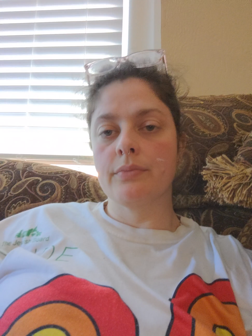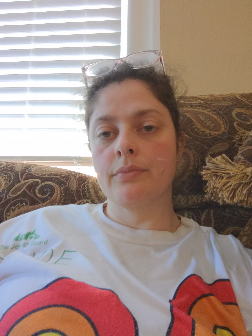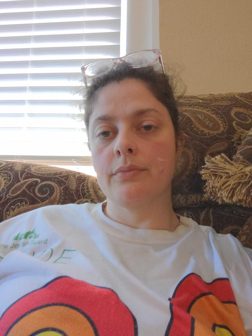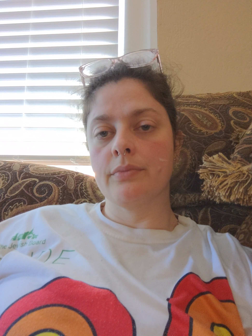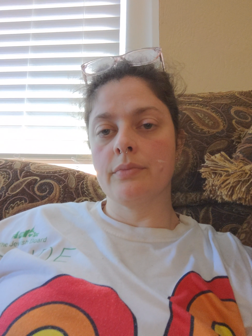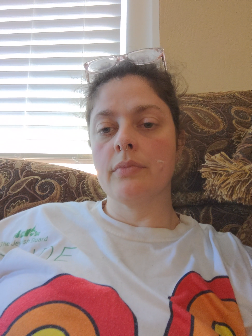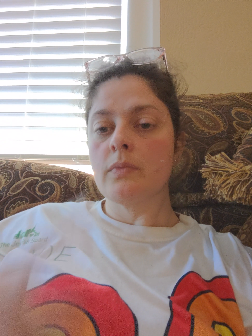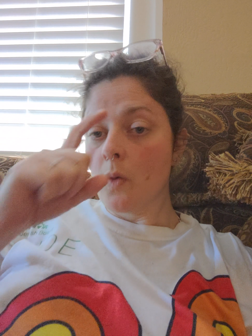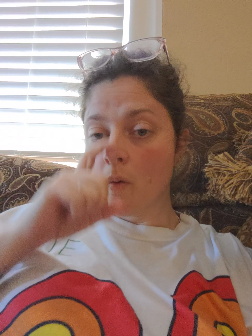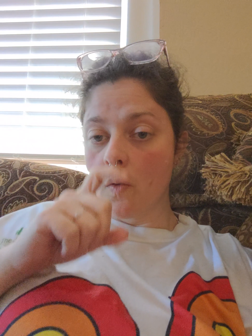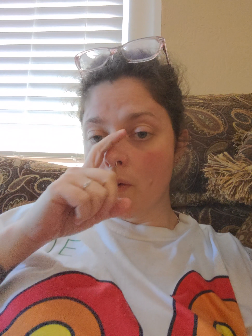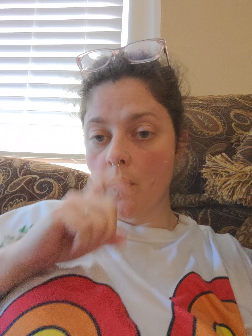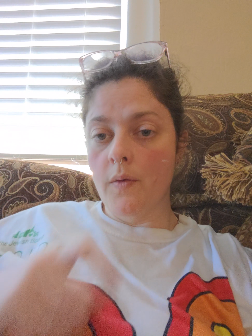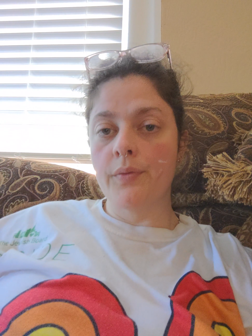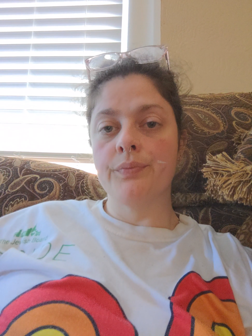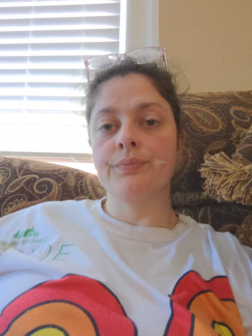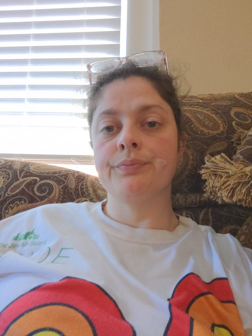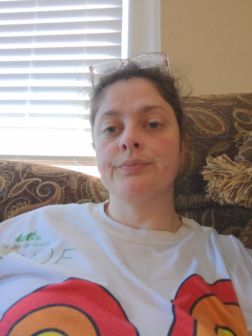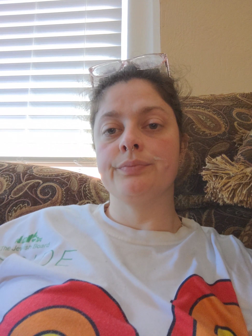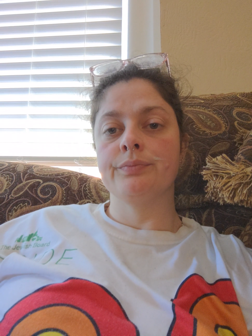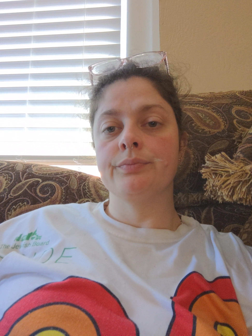doll